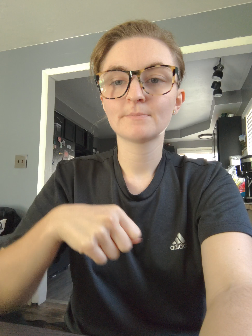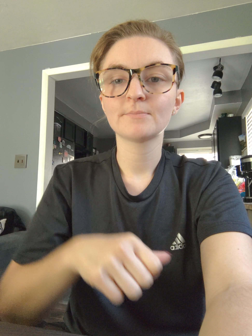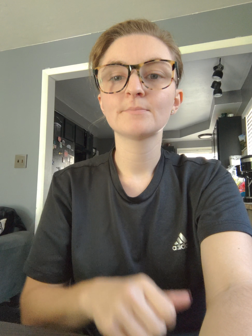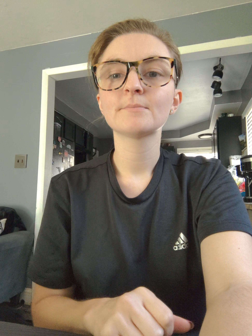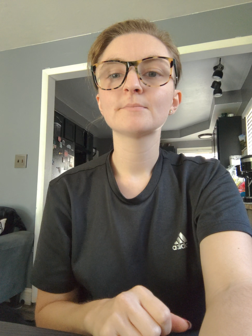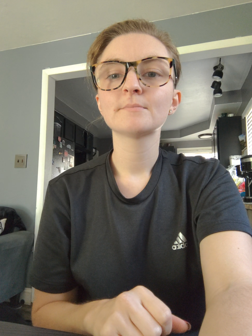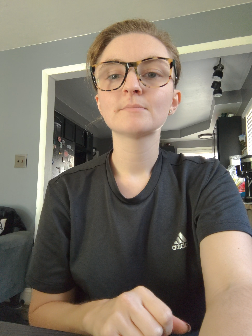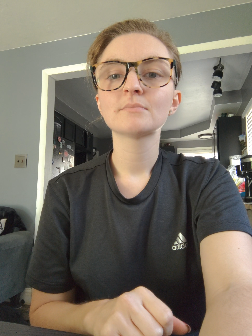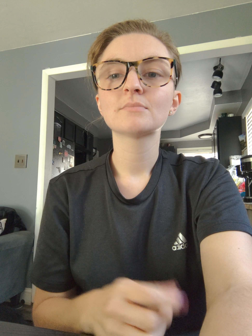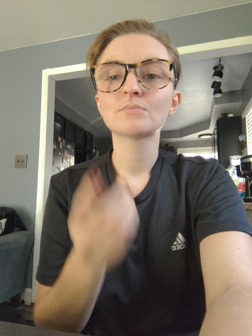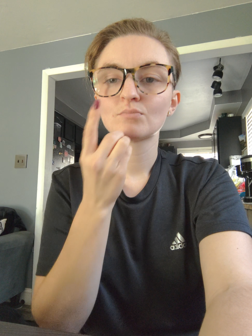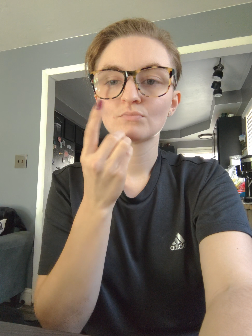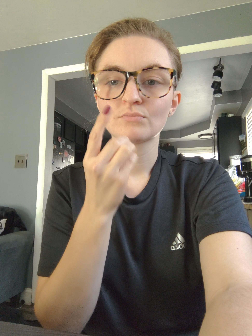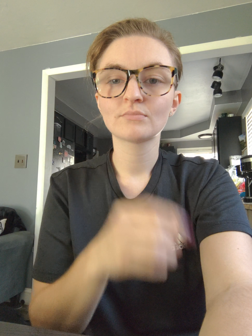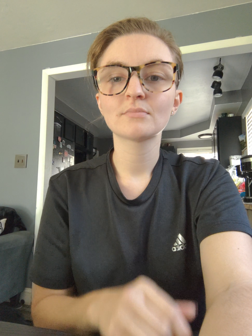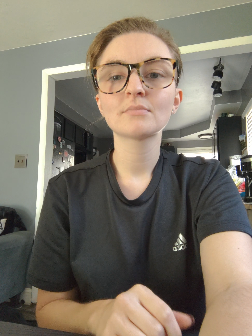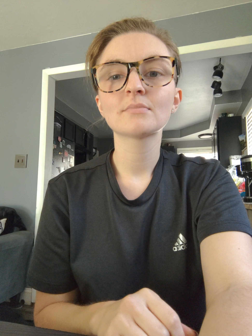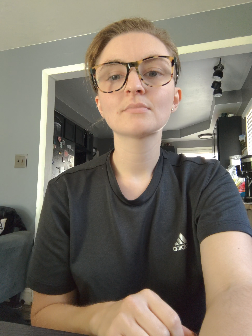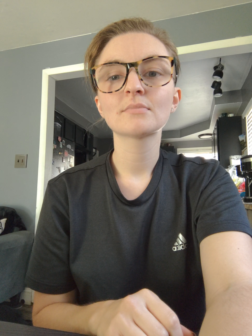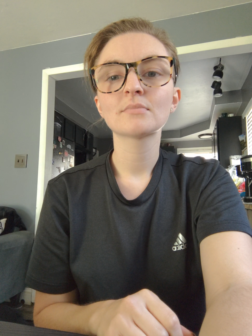dinner